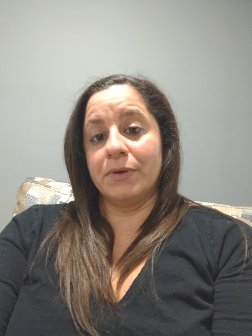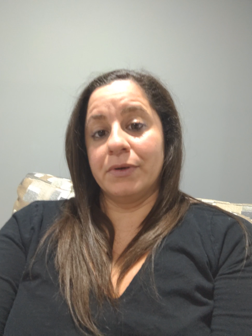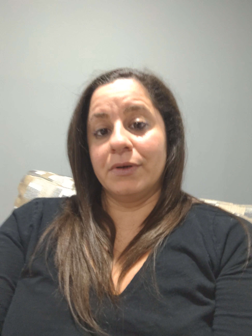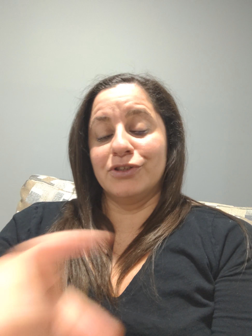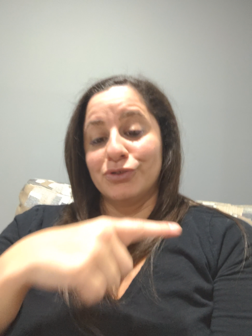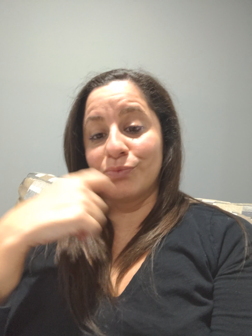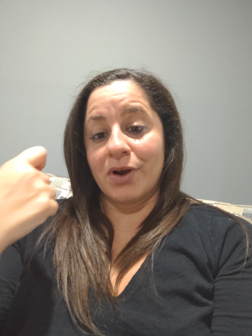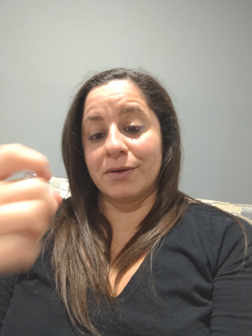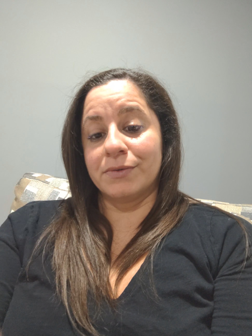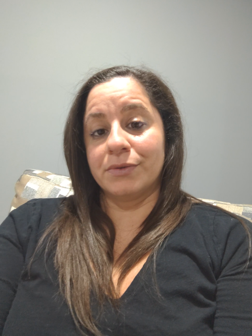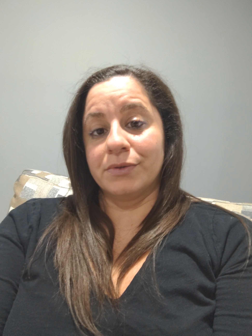dry